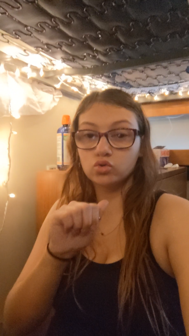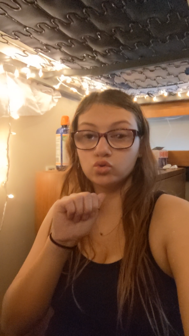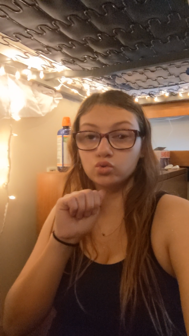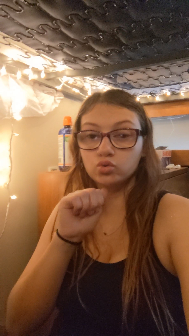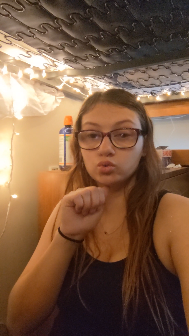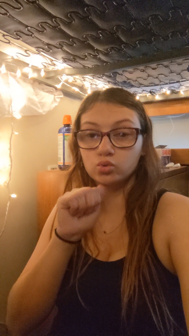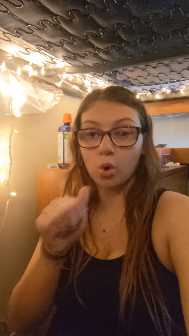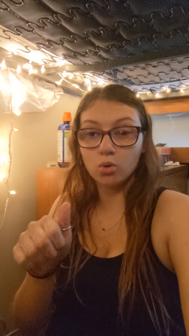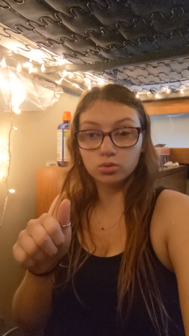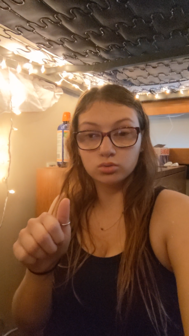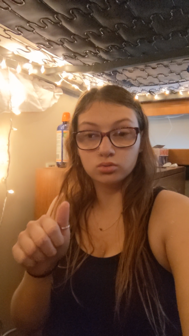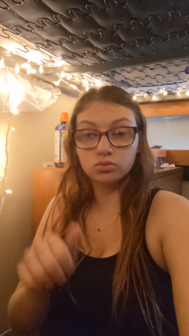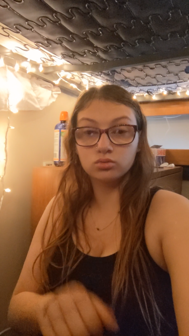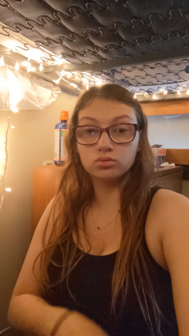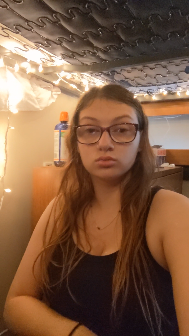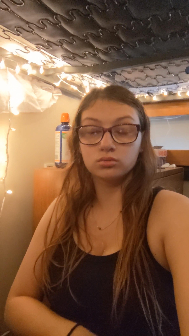don't